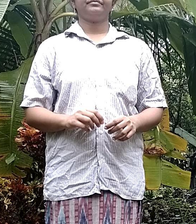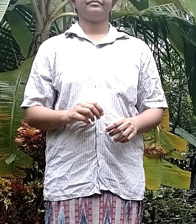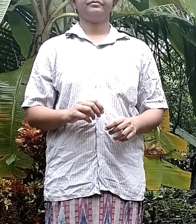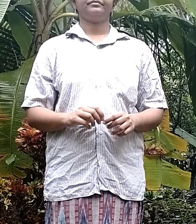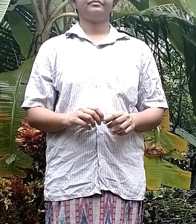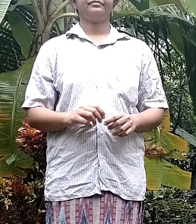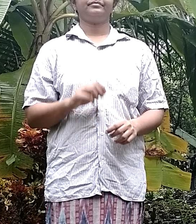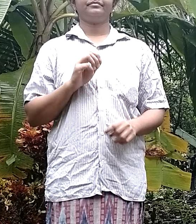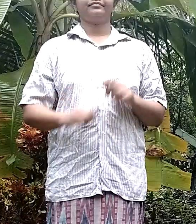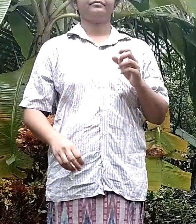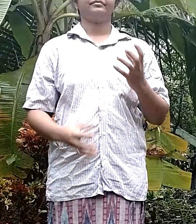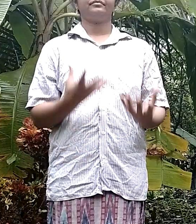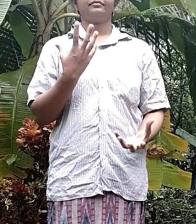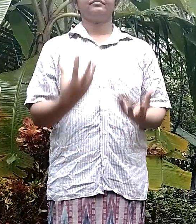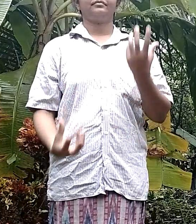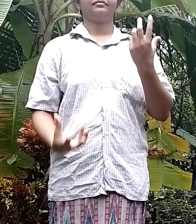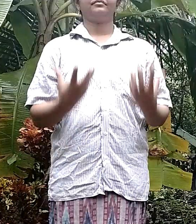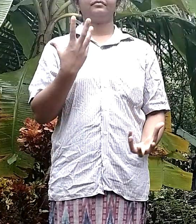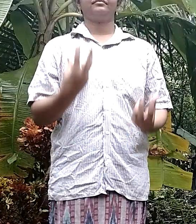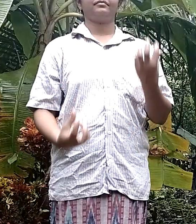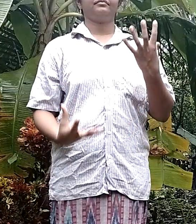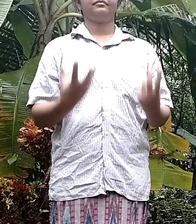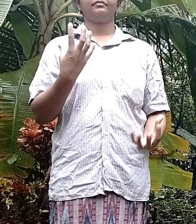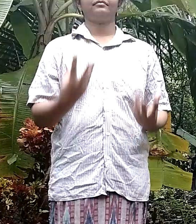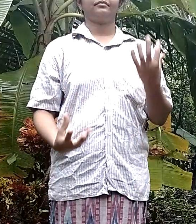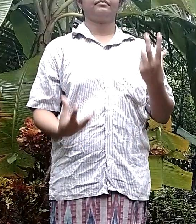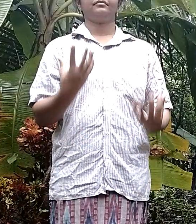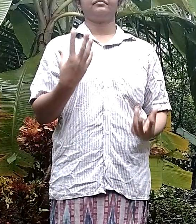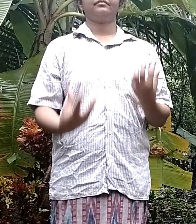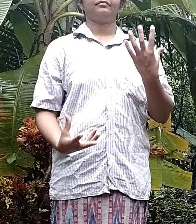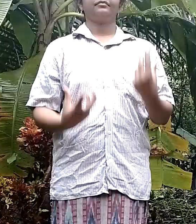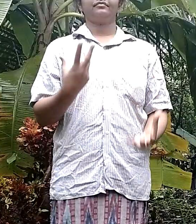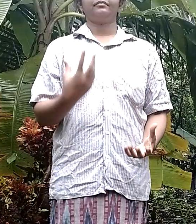Fire